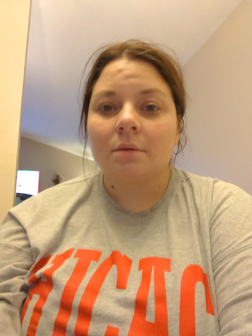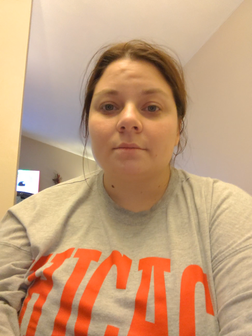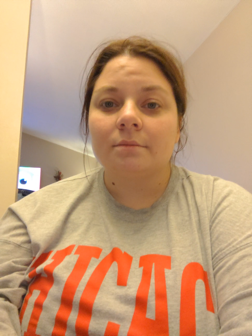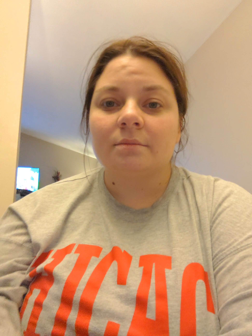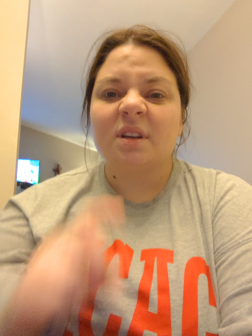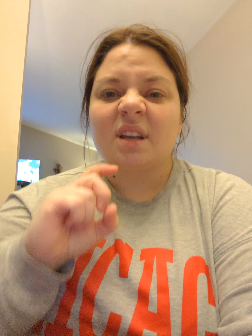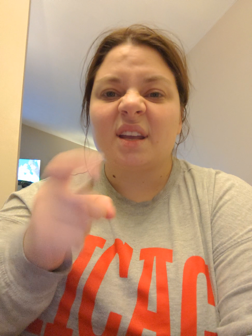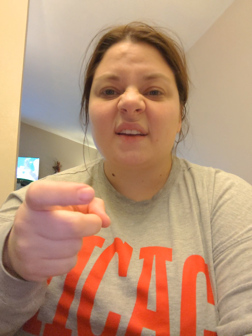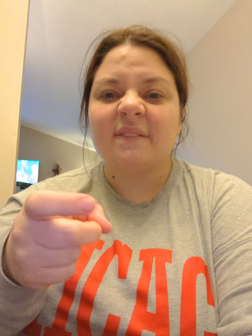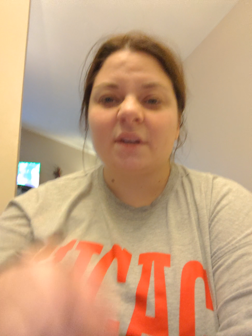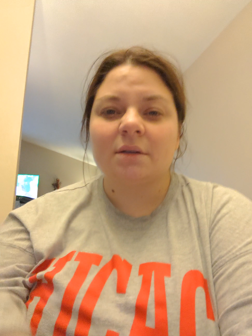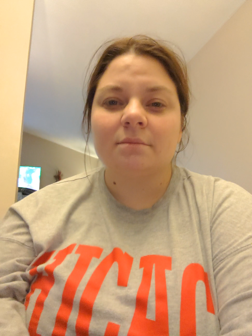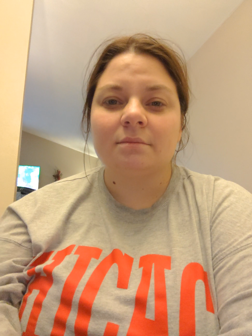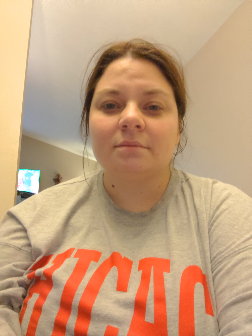gift